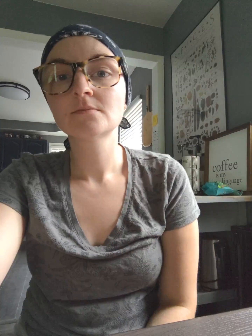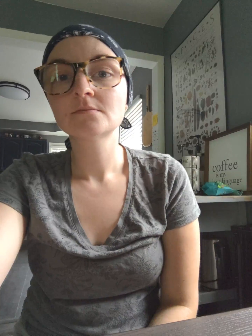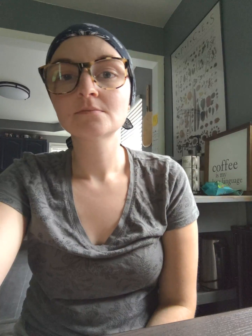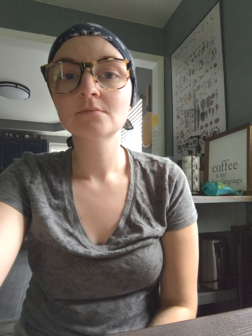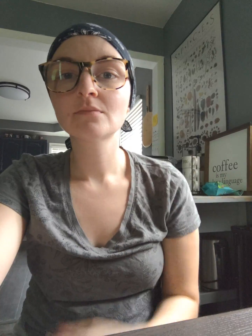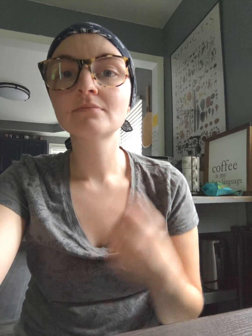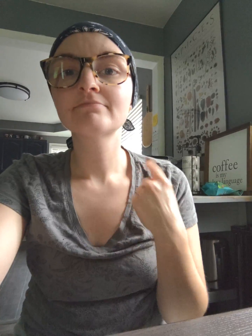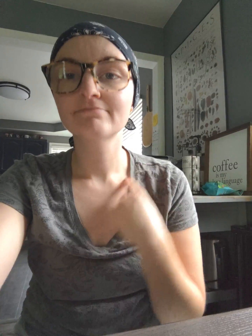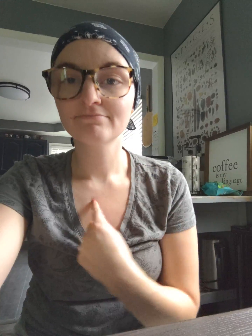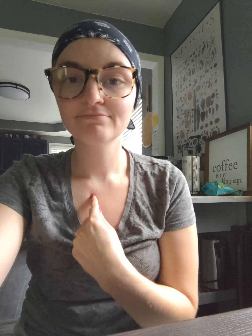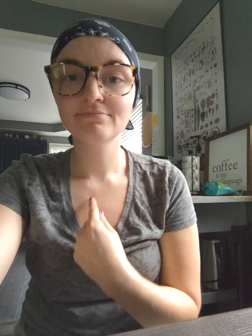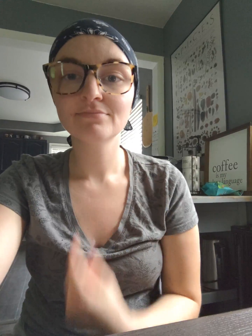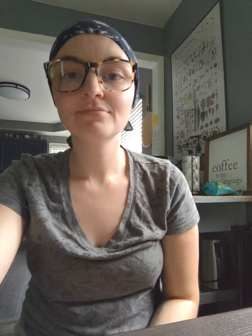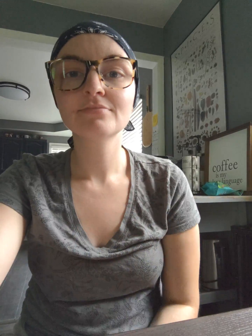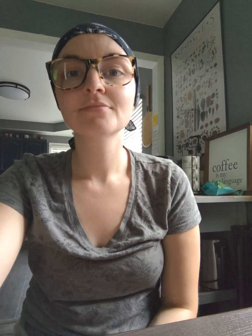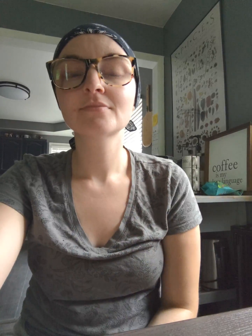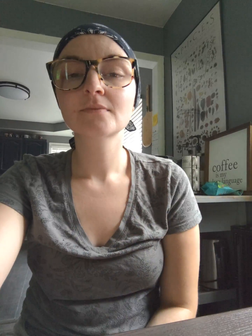necklace